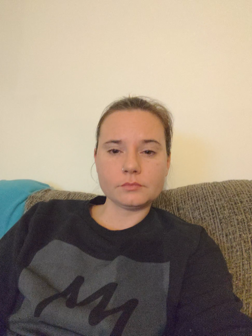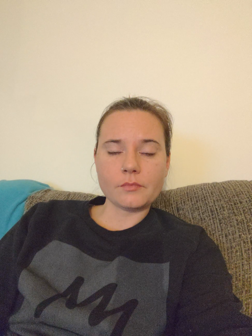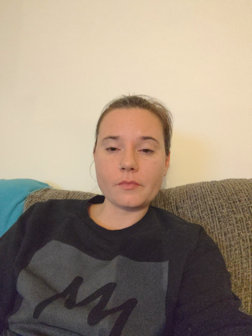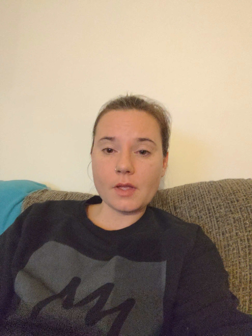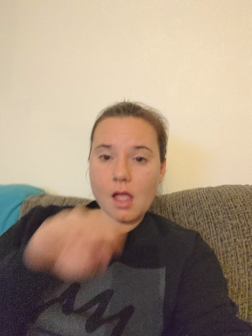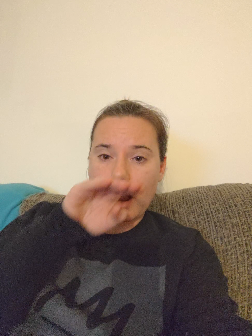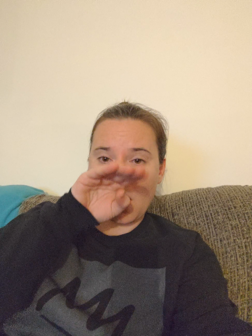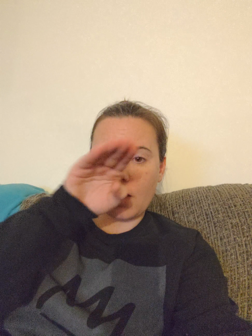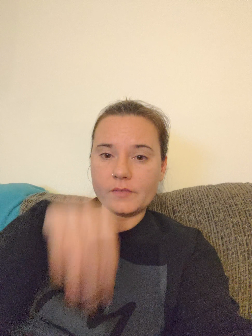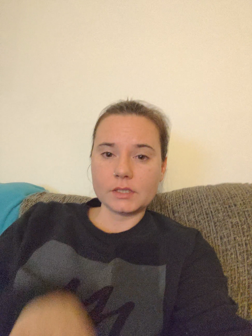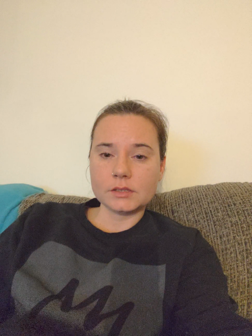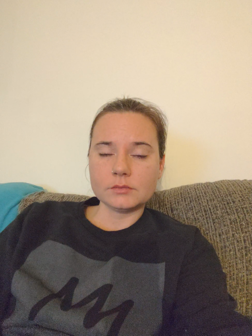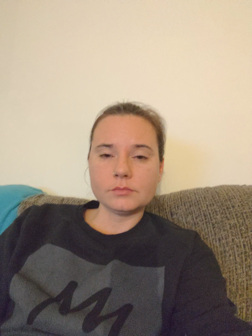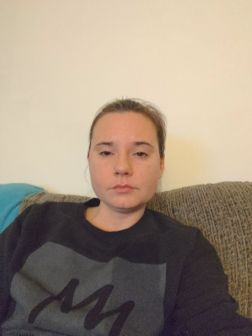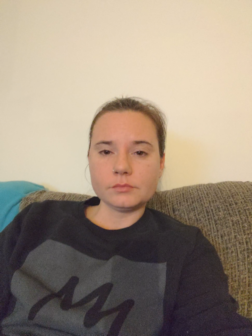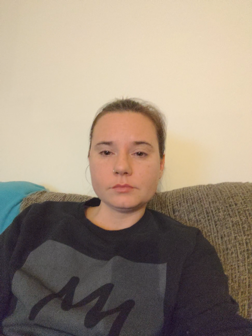elephant